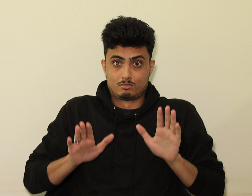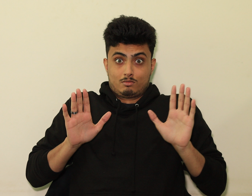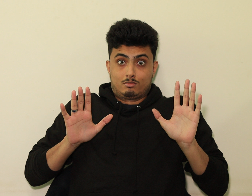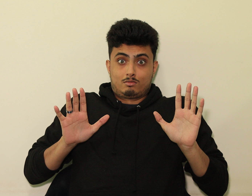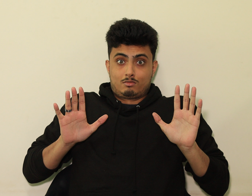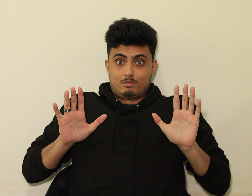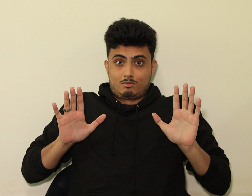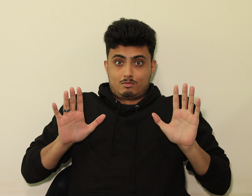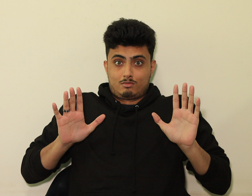scared